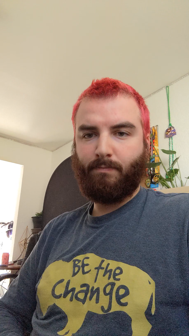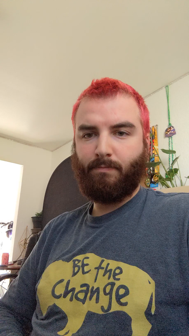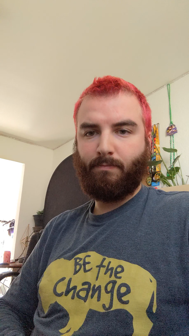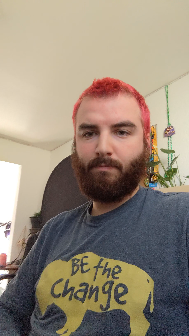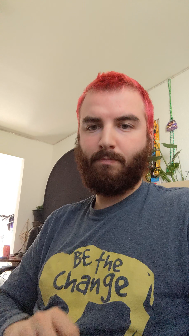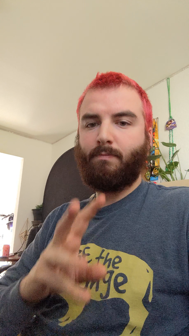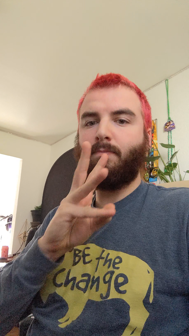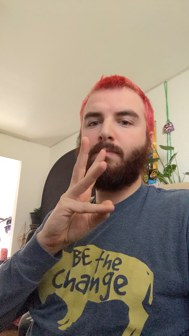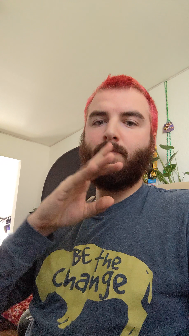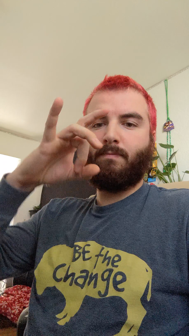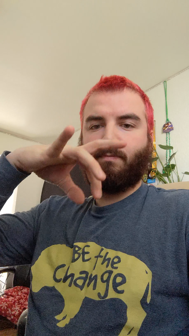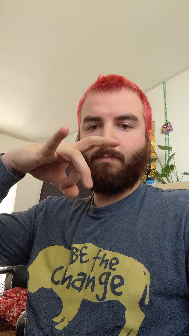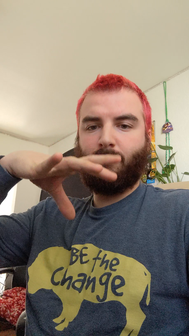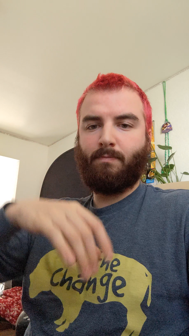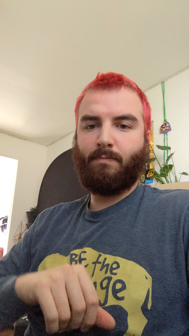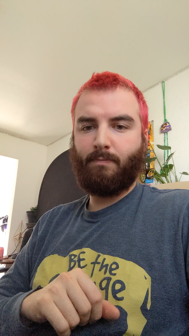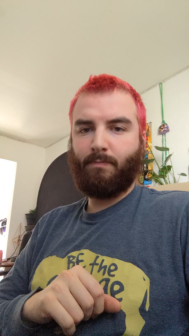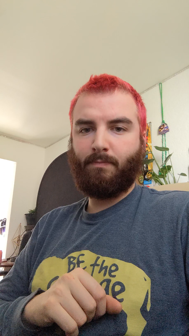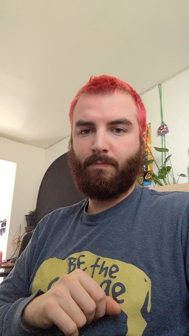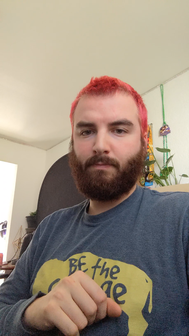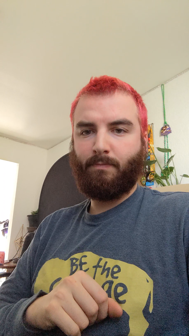melon